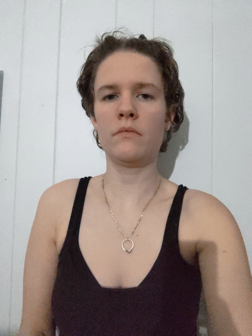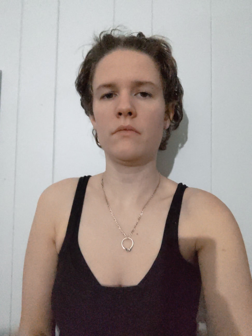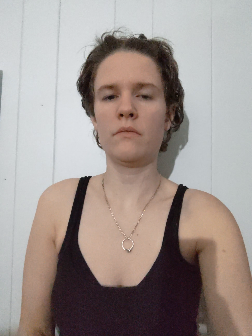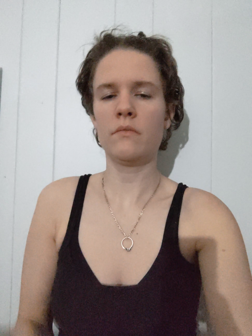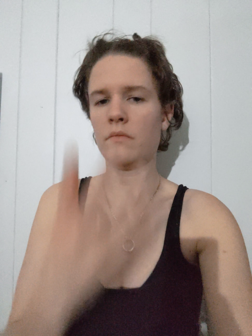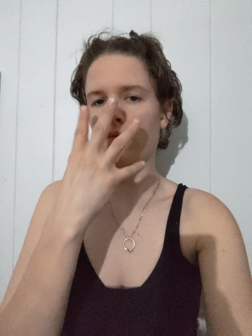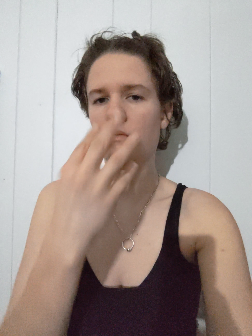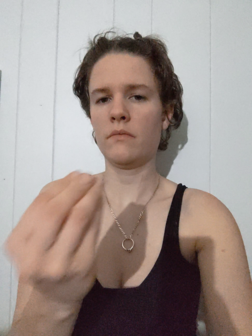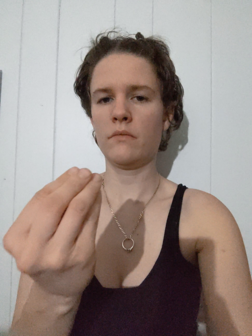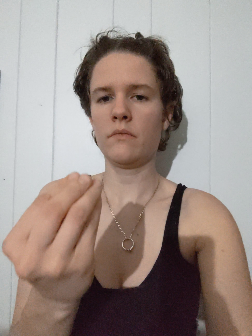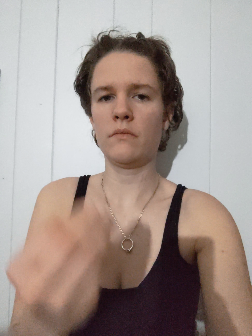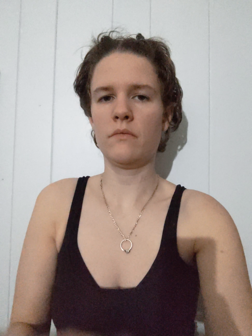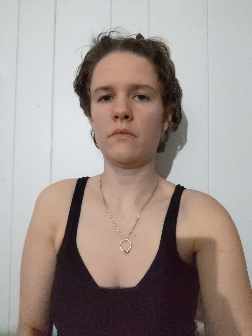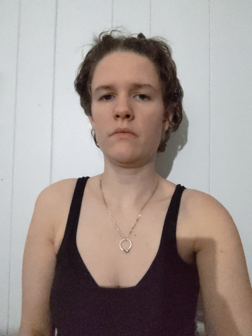wolf